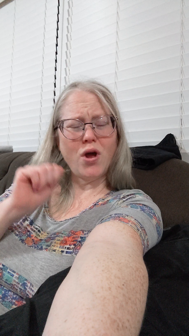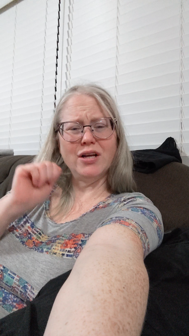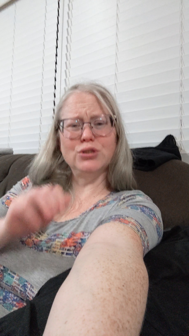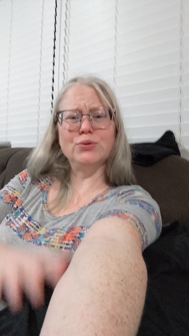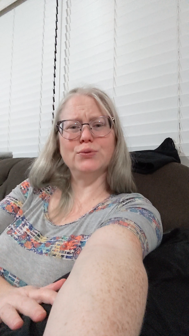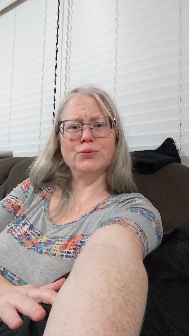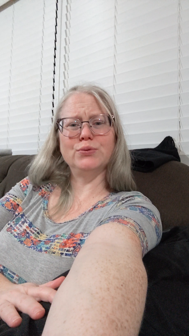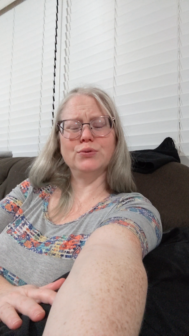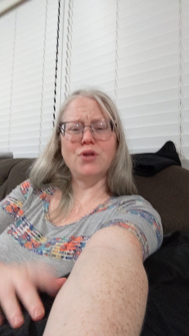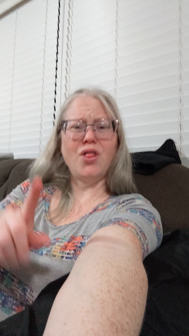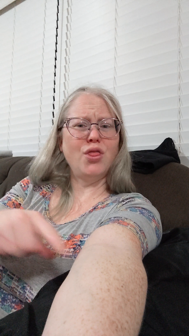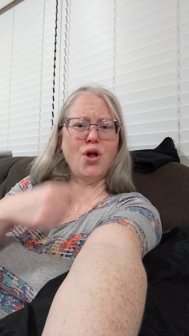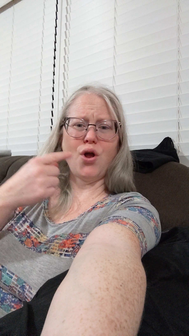long